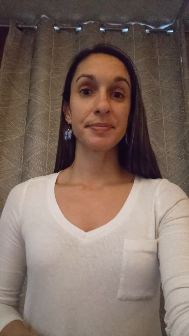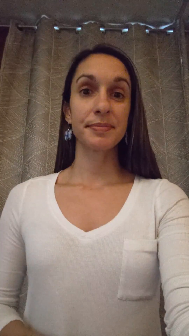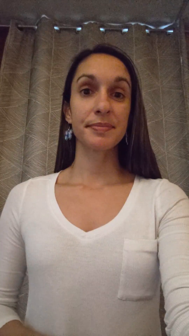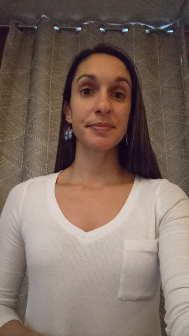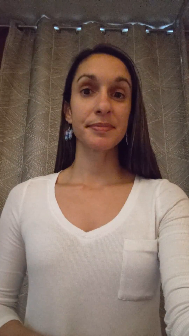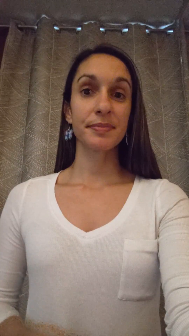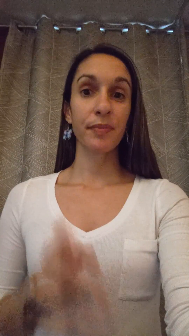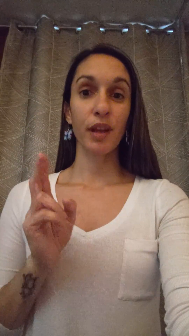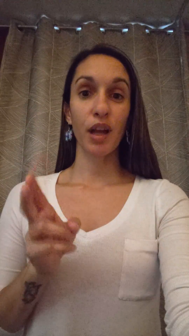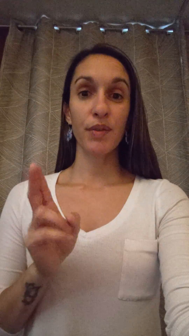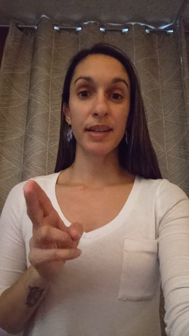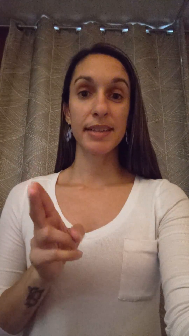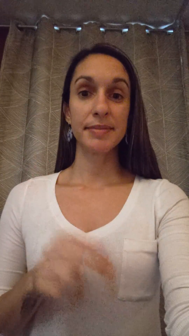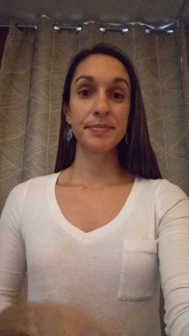hurry